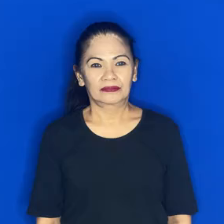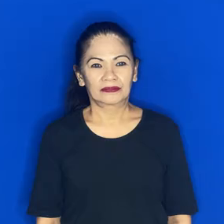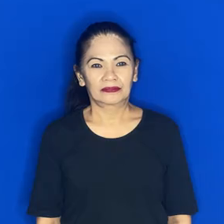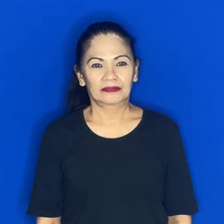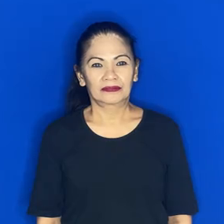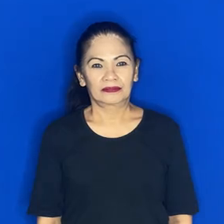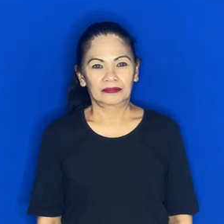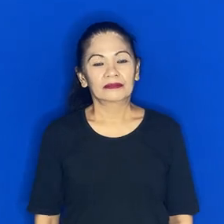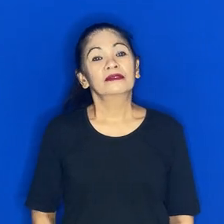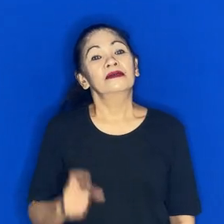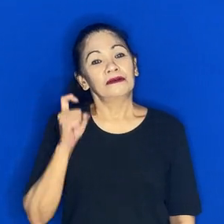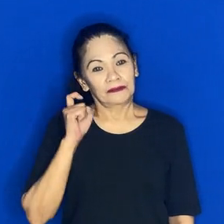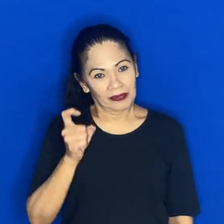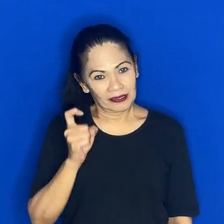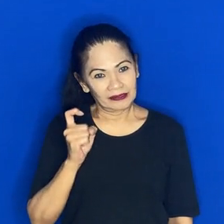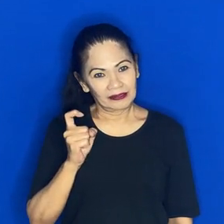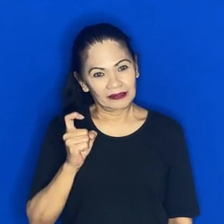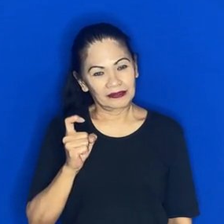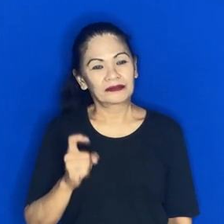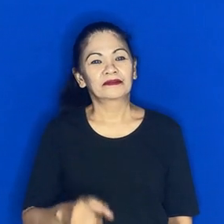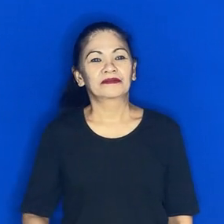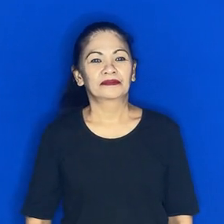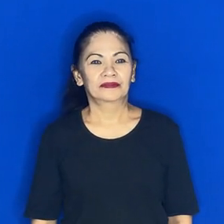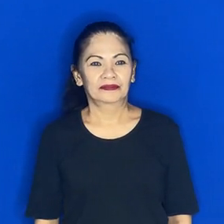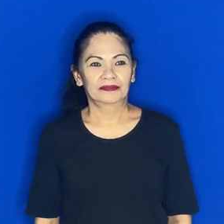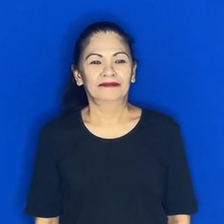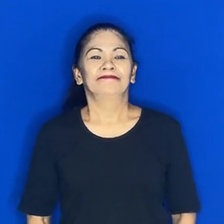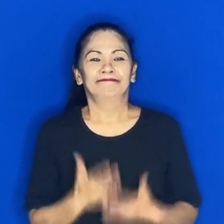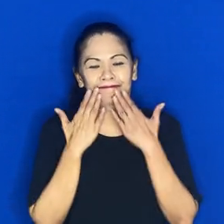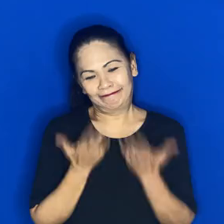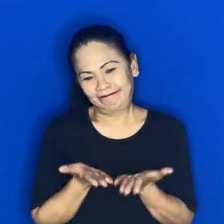fast